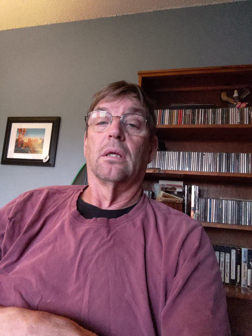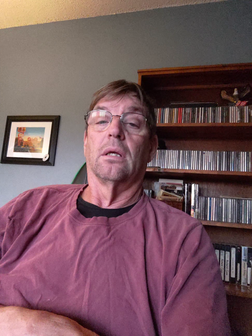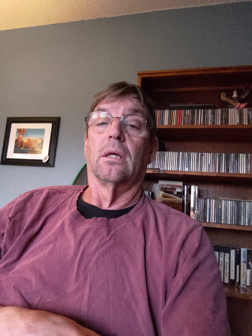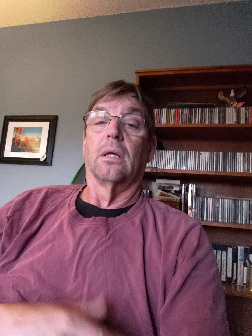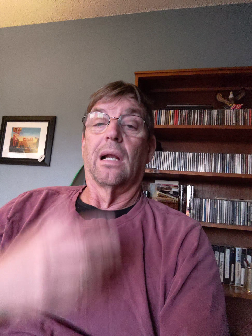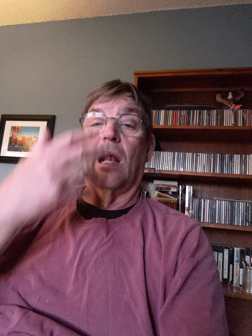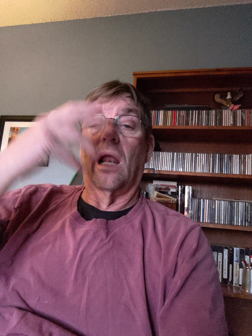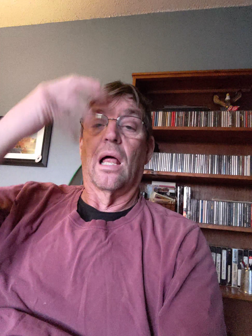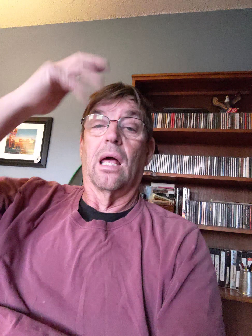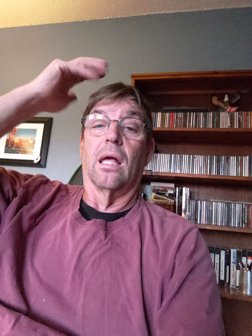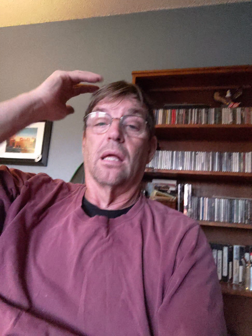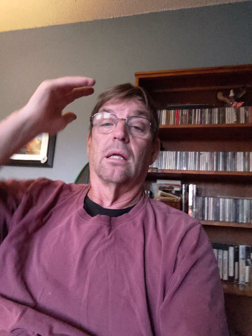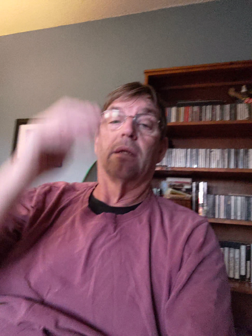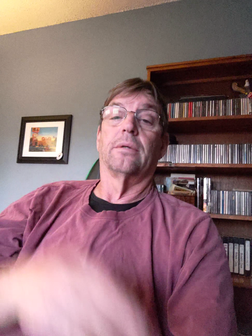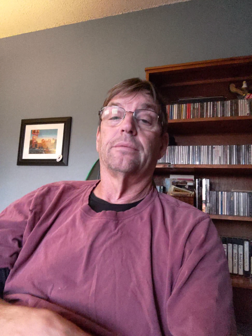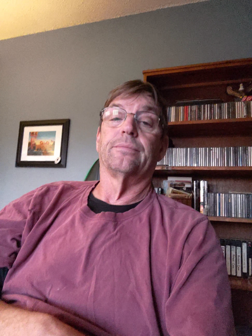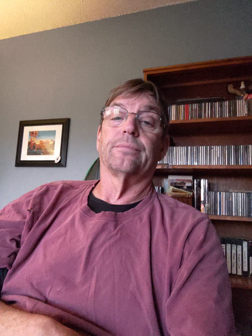lion